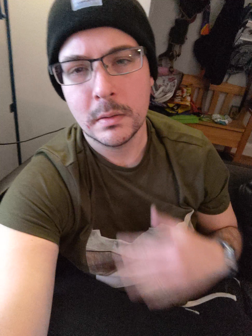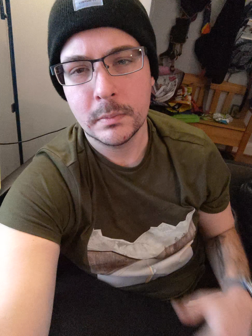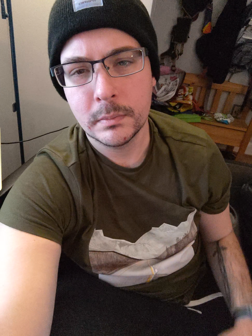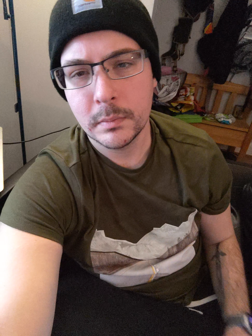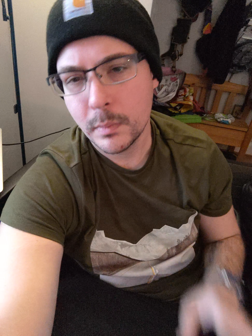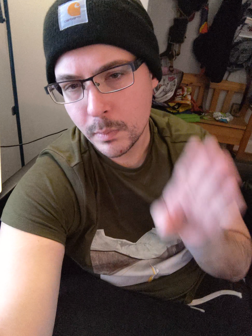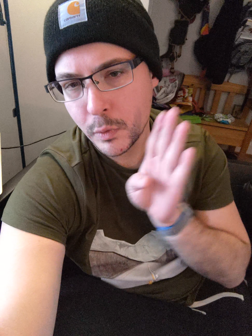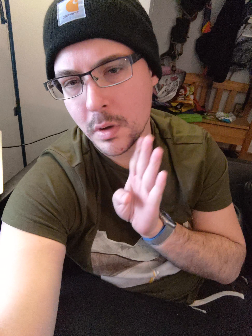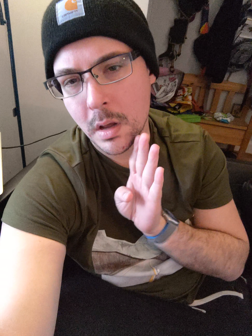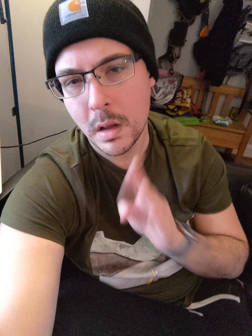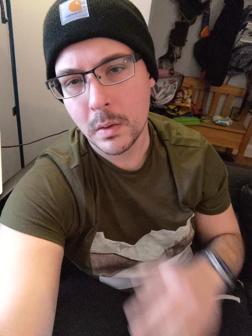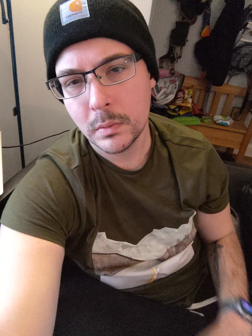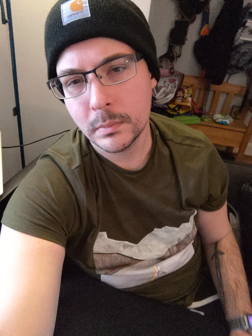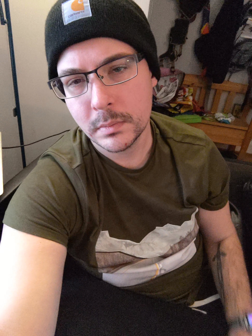brown